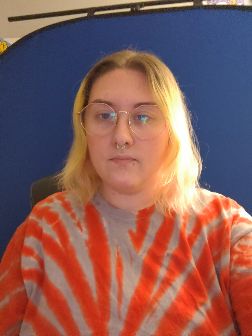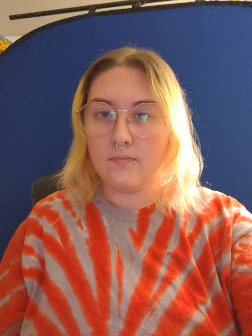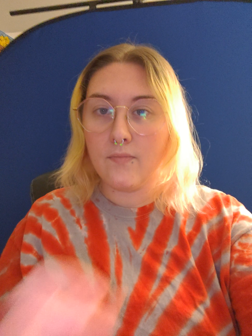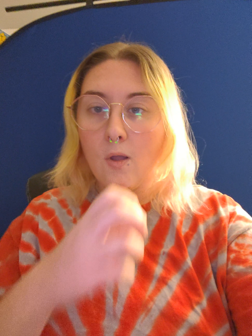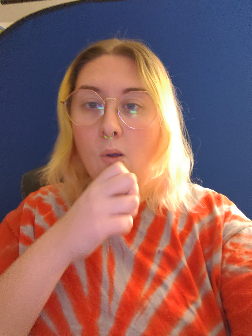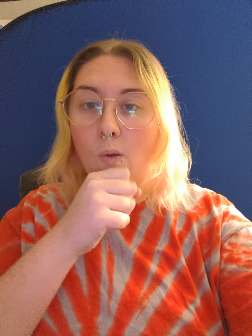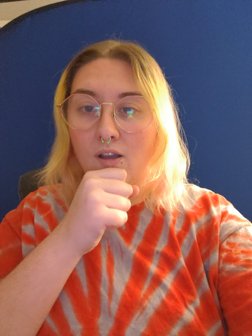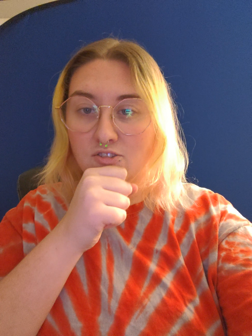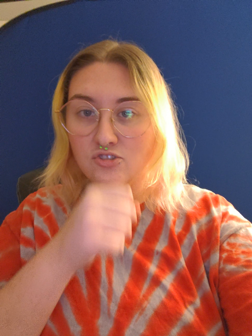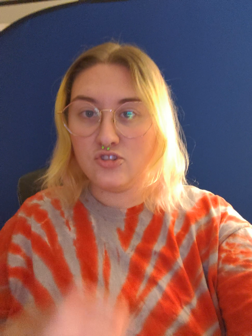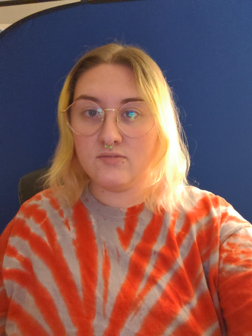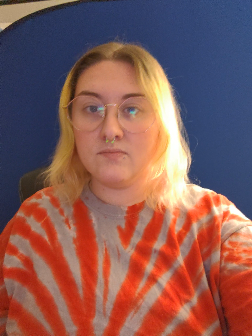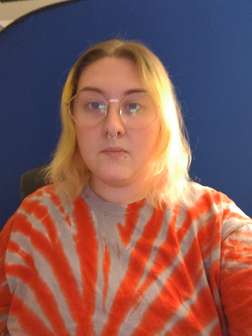orange